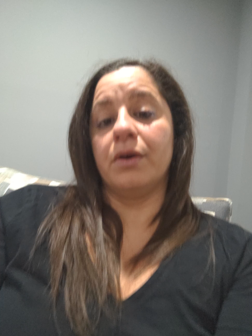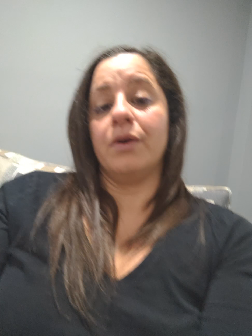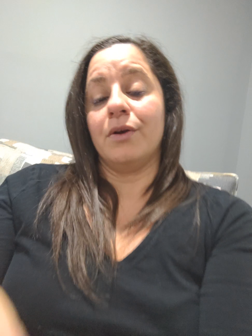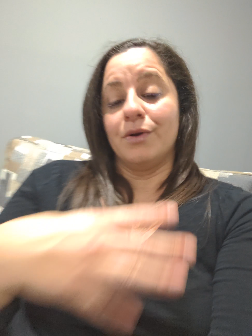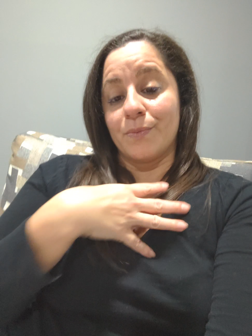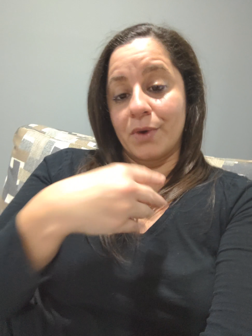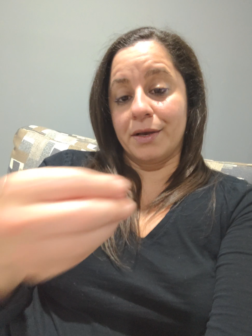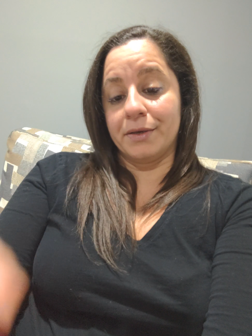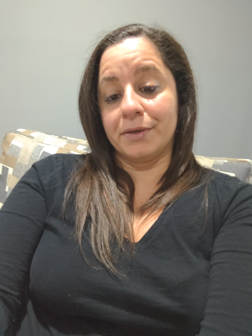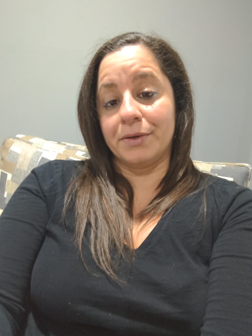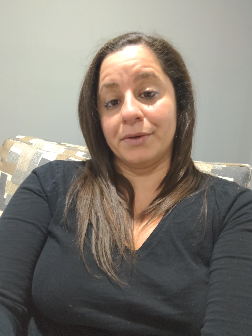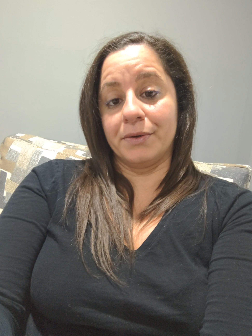white